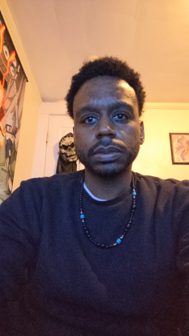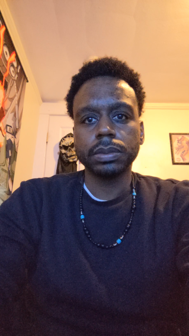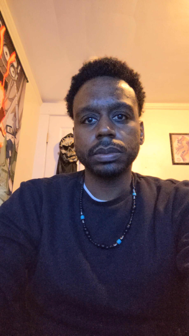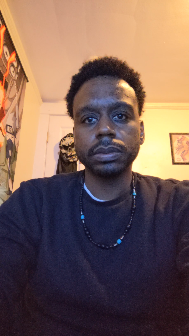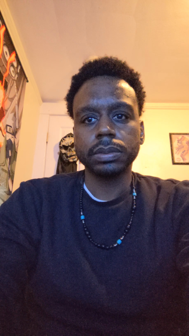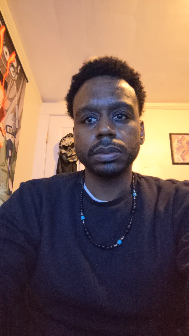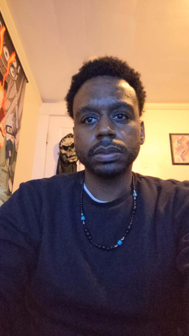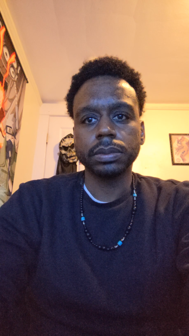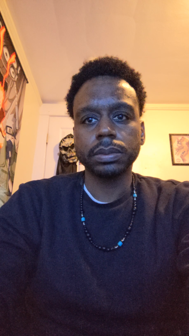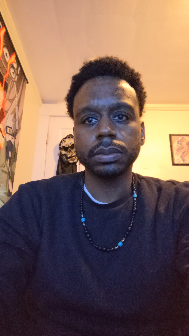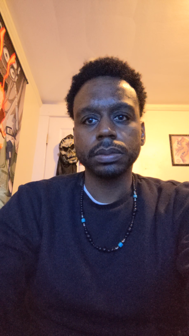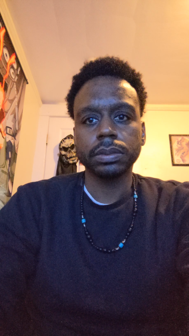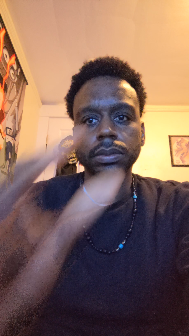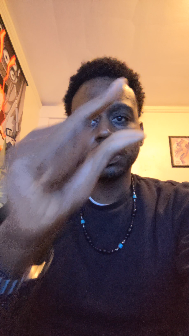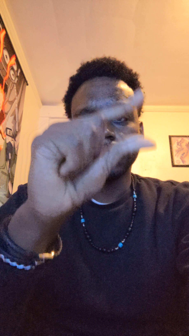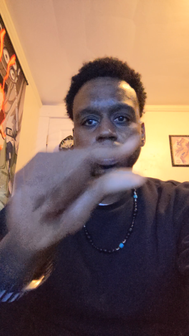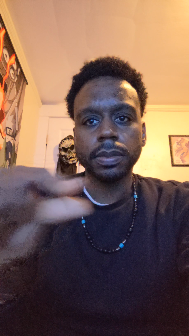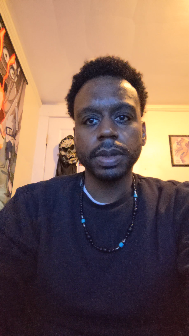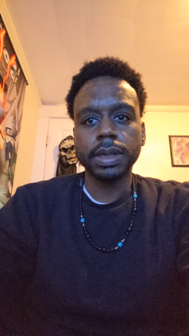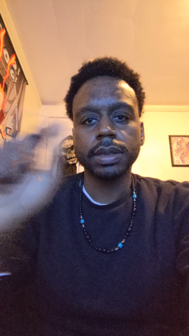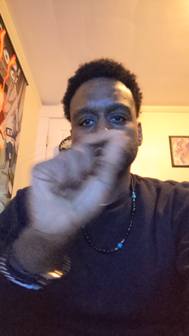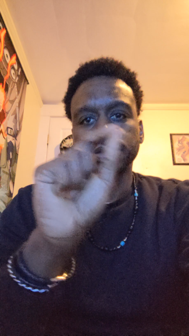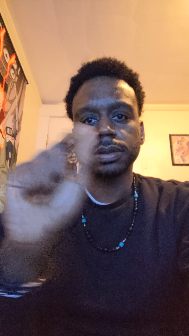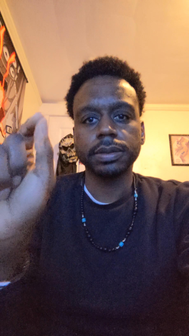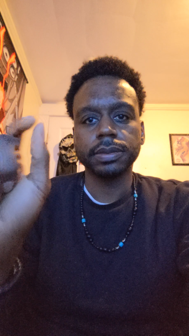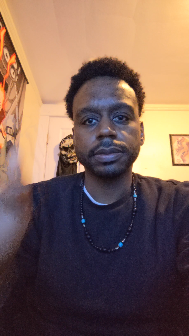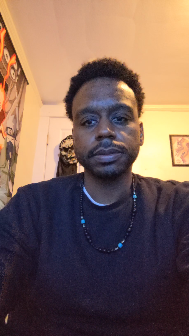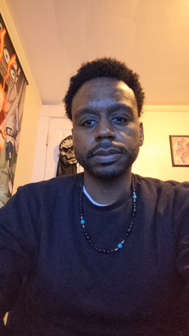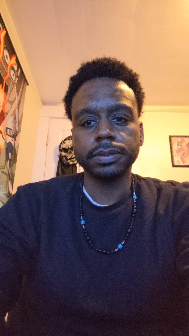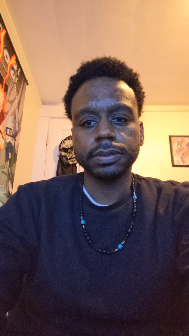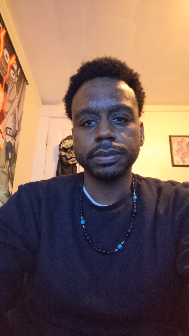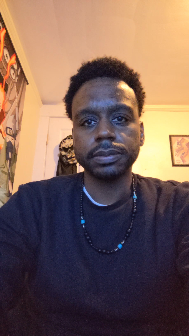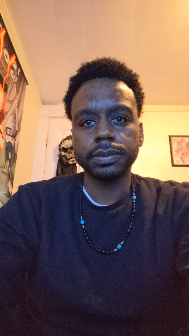peas